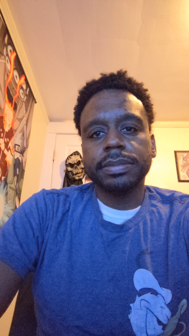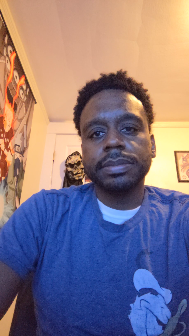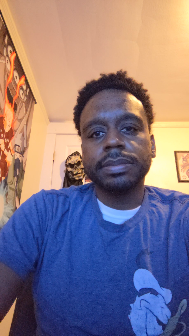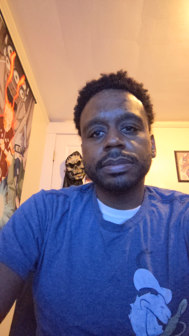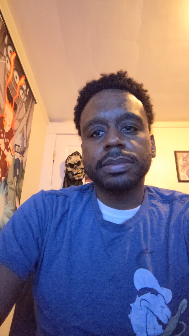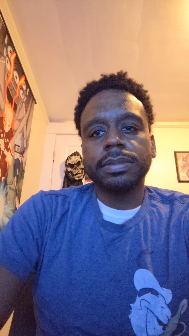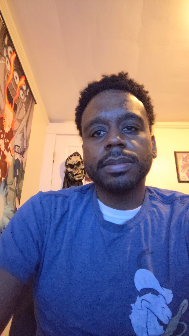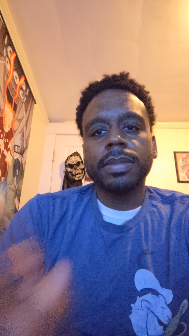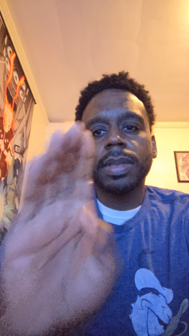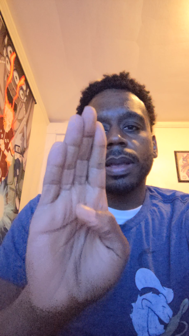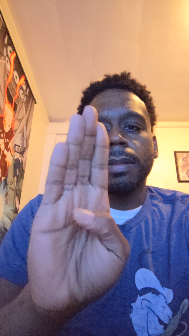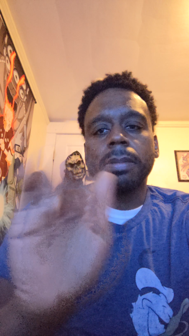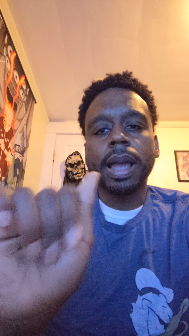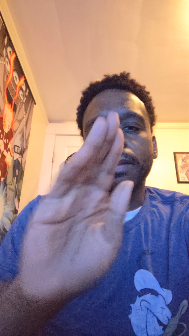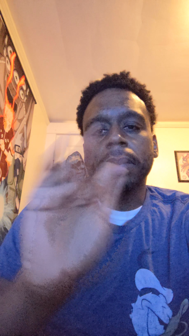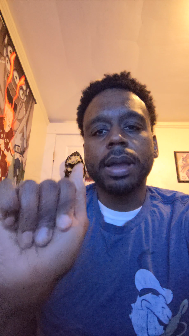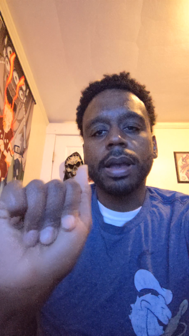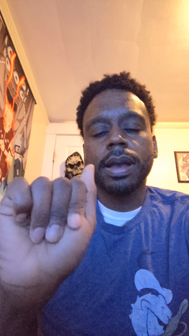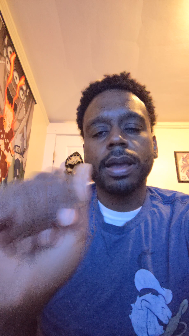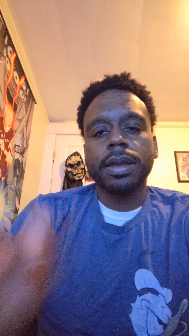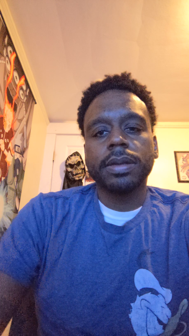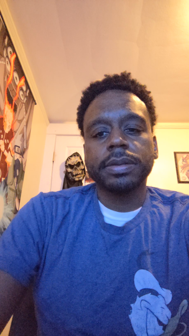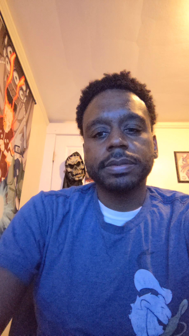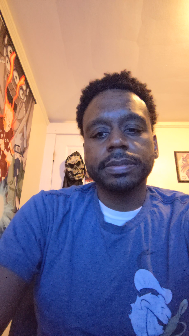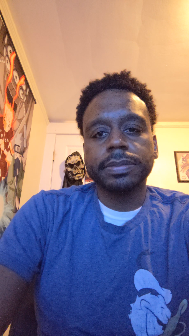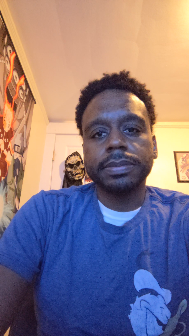baa baa